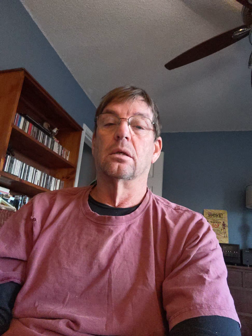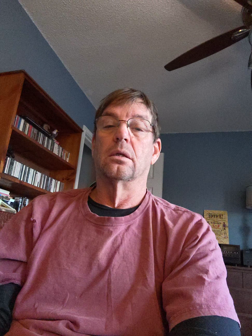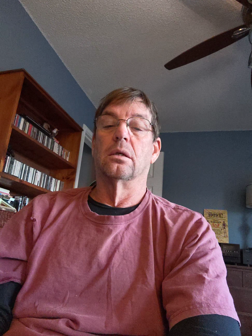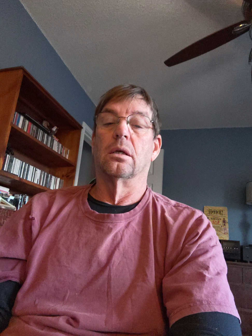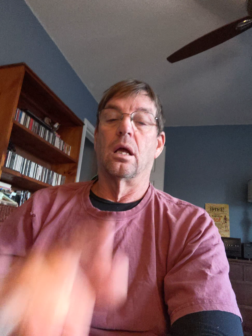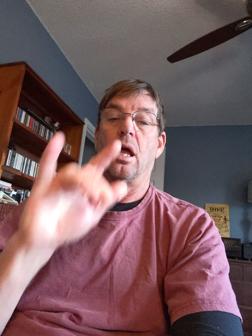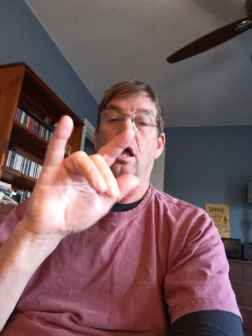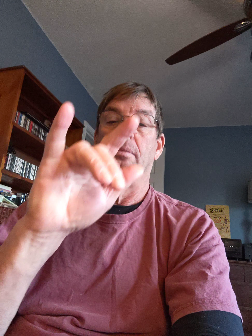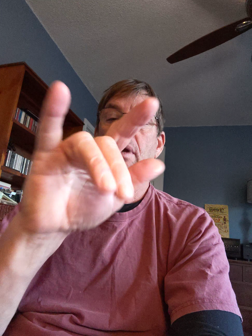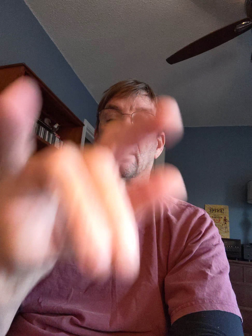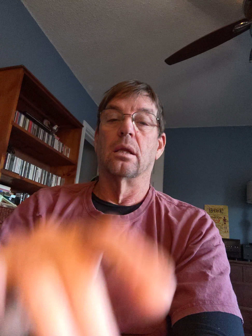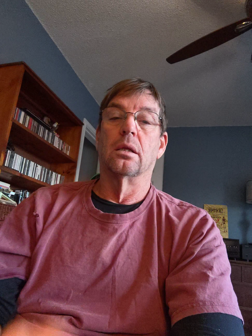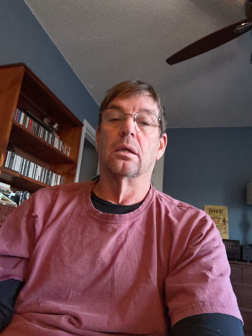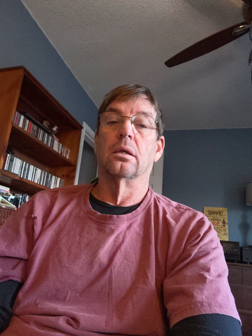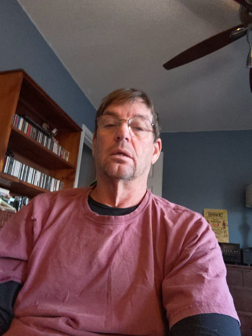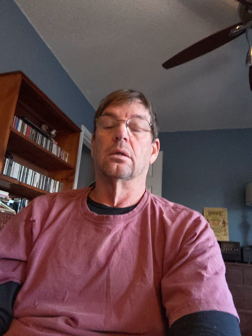airplane